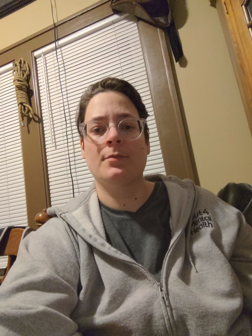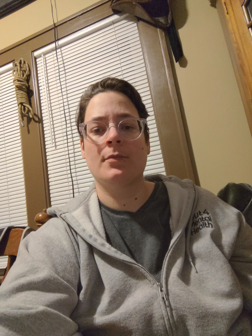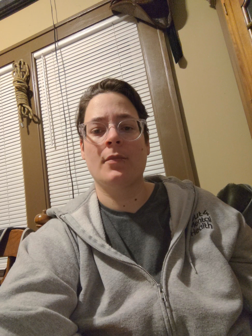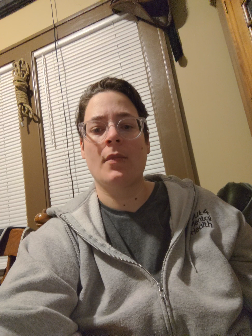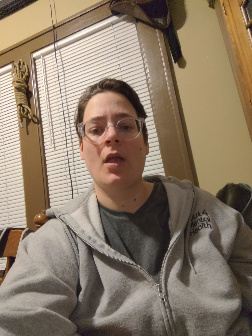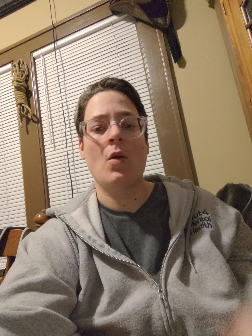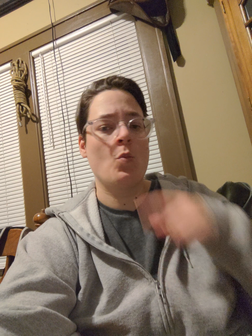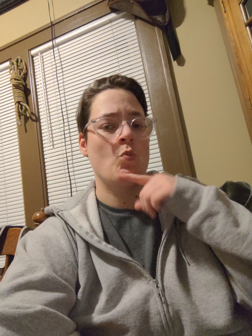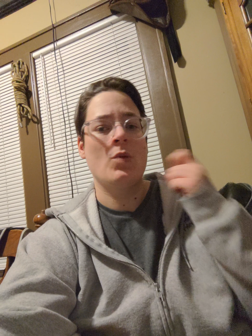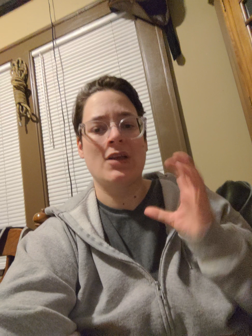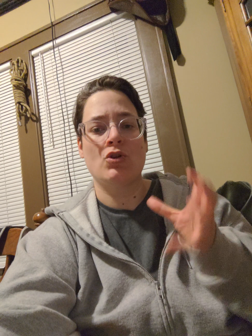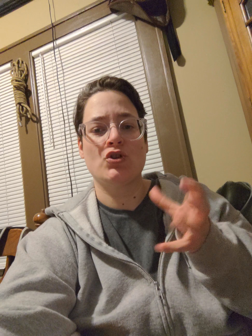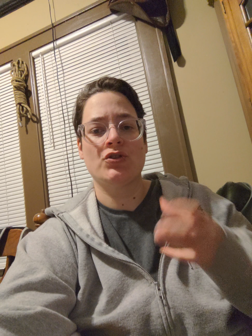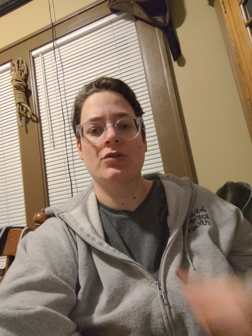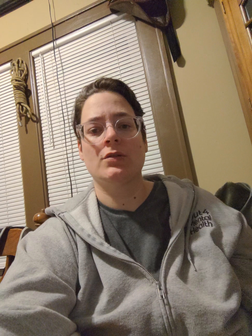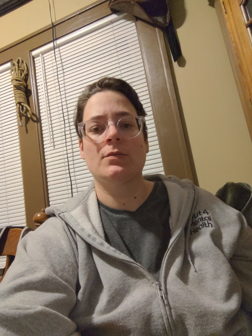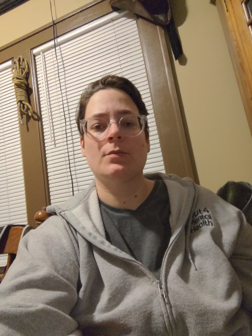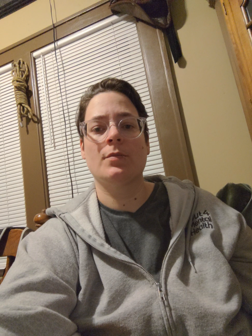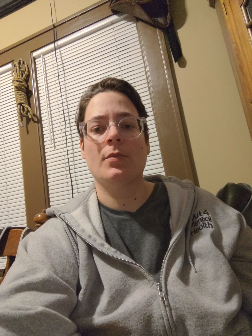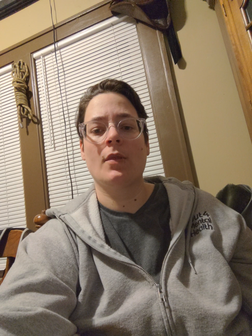dryer